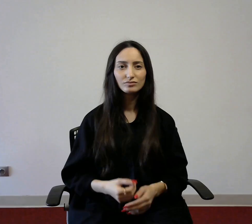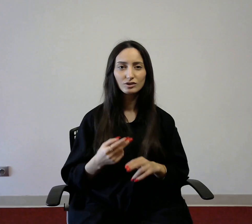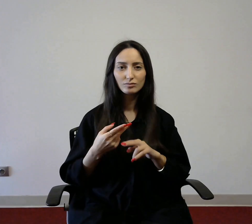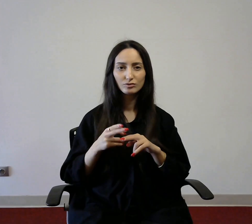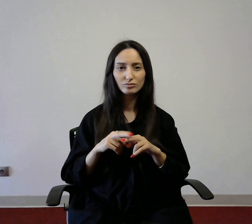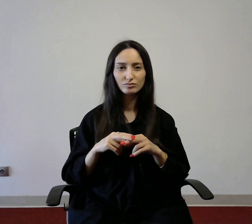bu